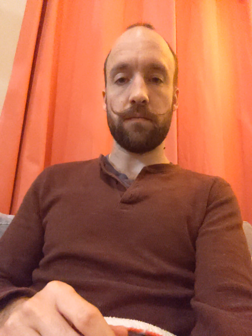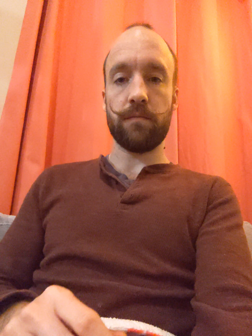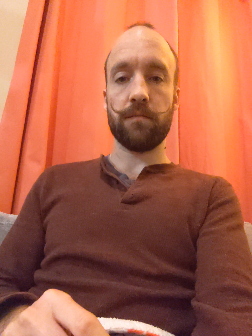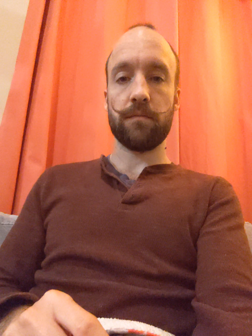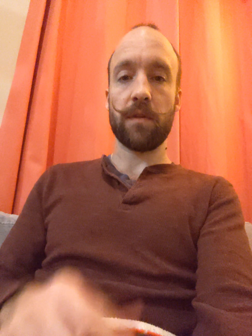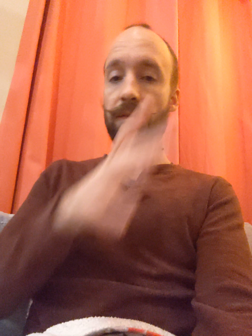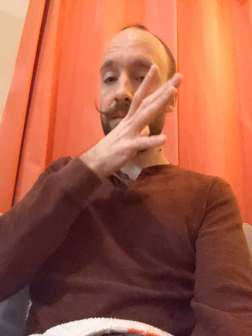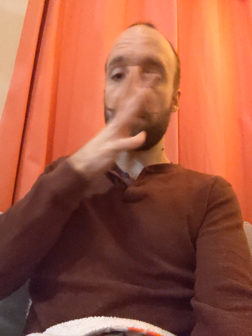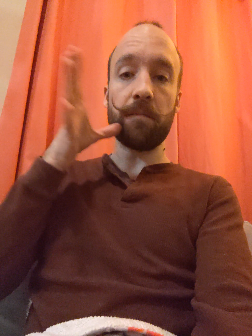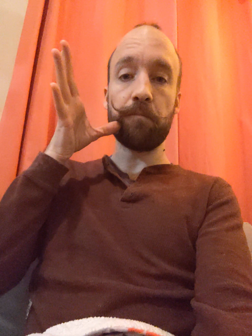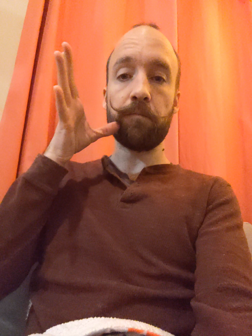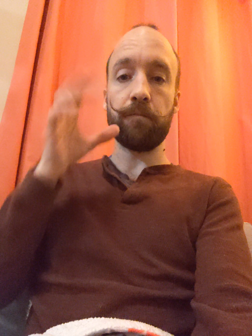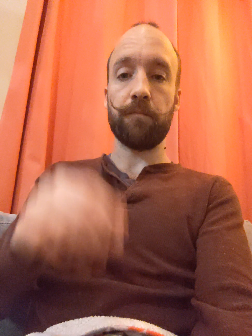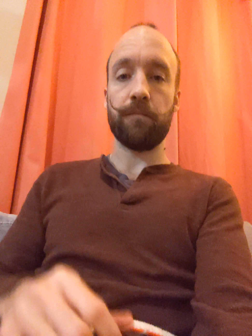farm